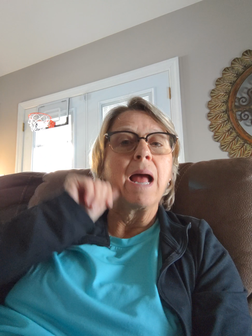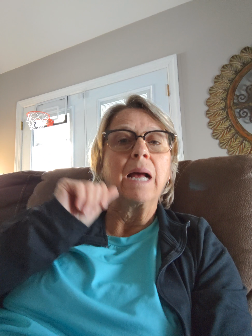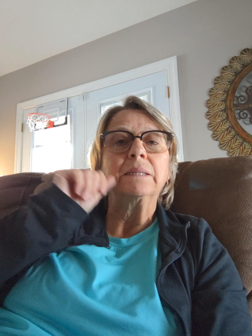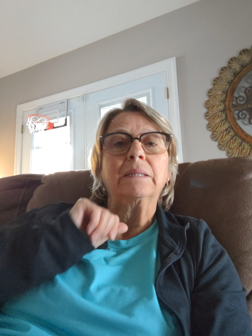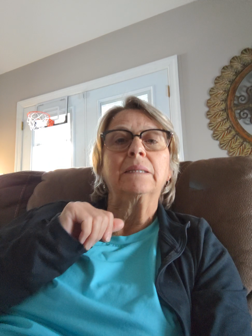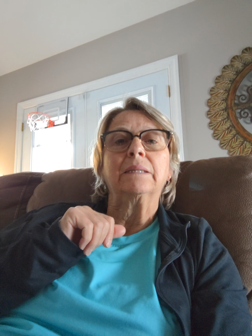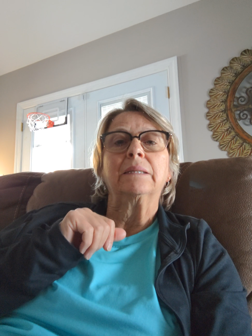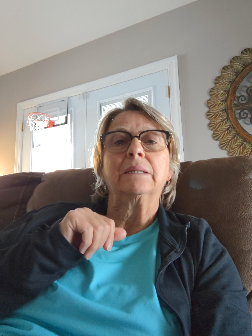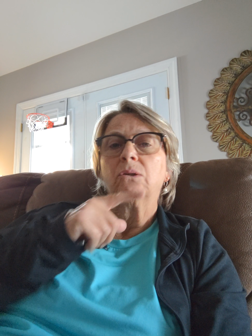aunt